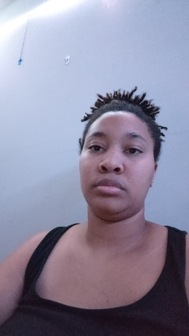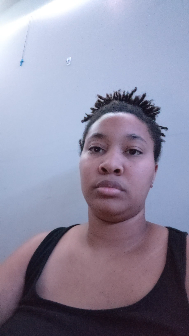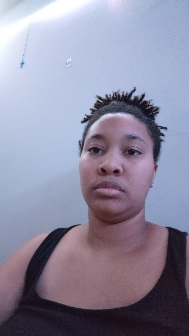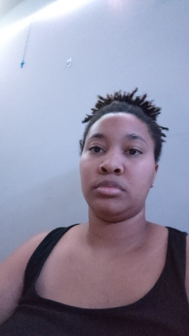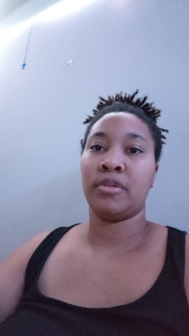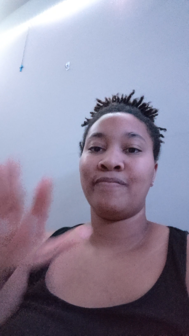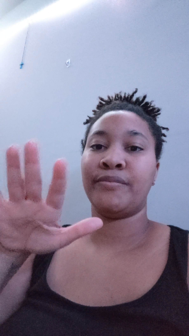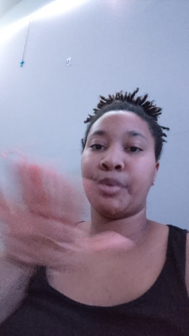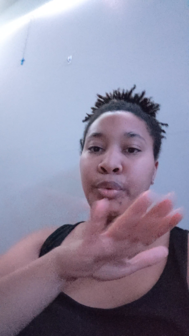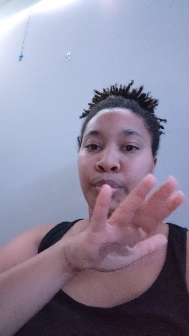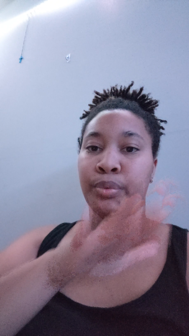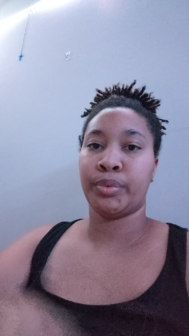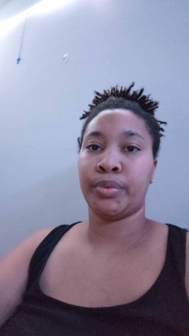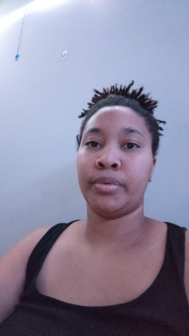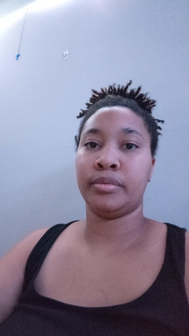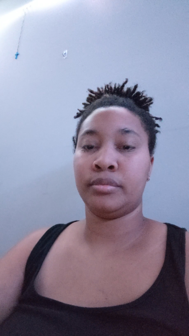full